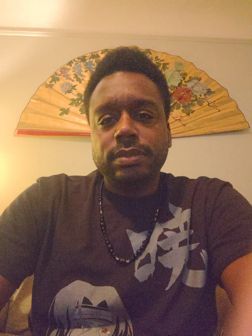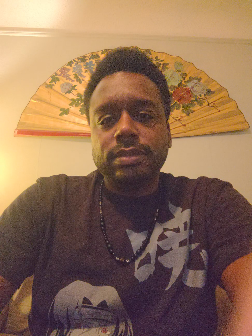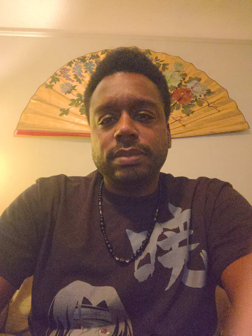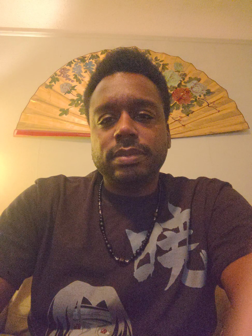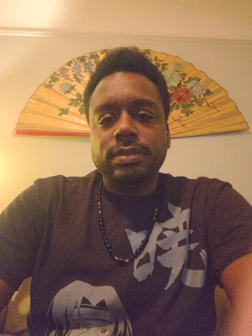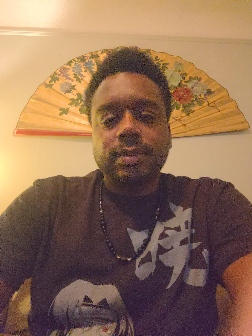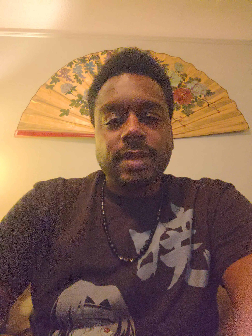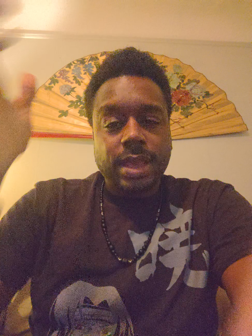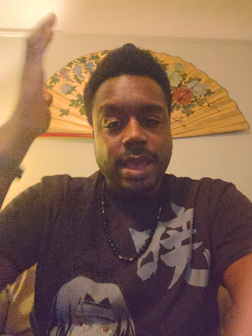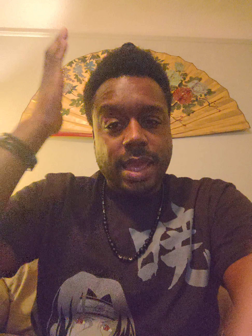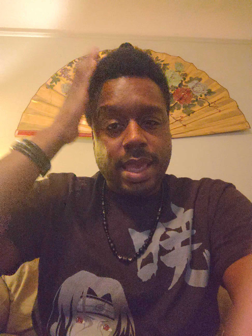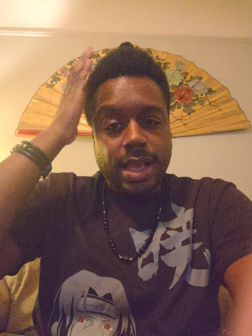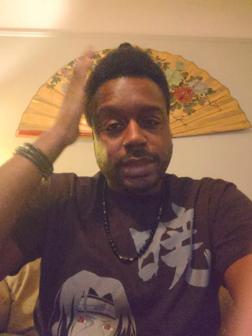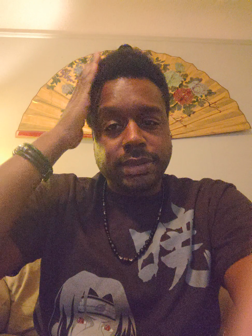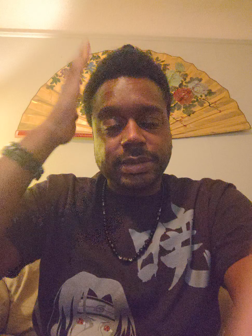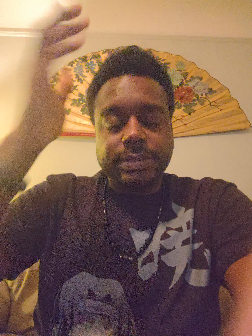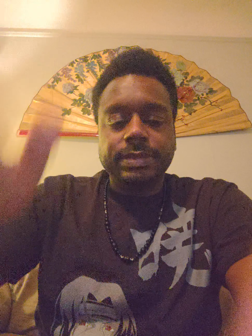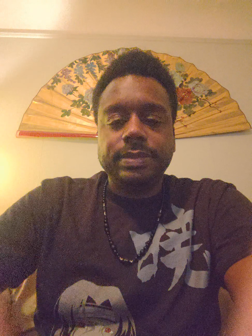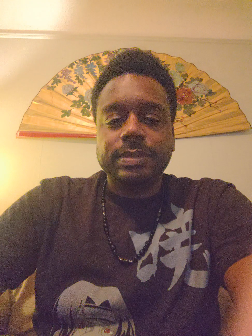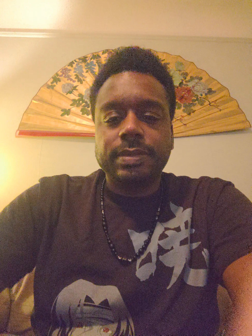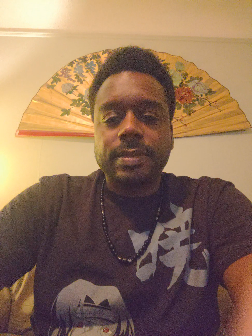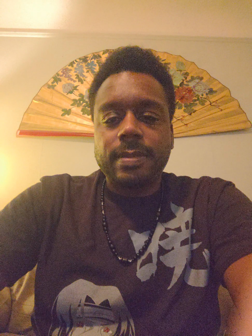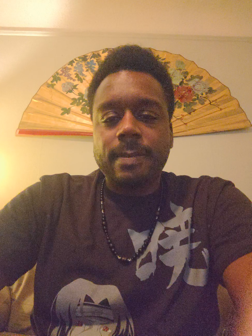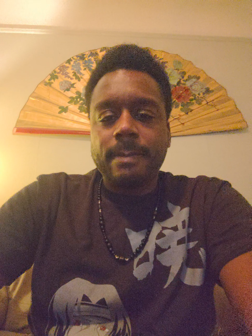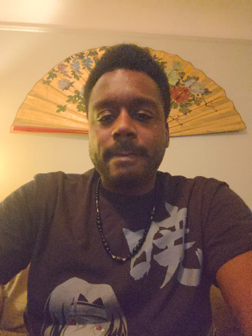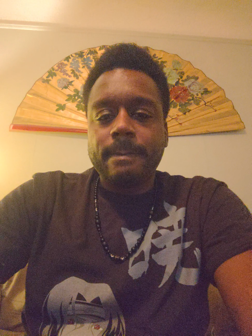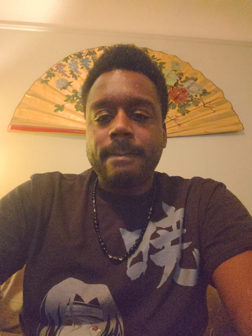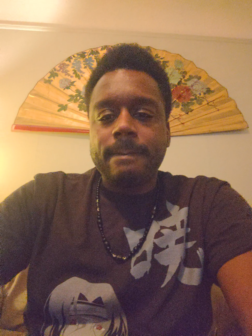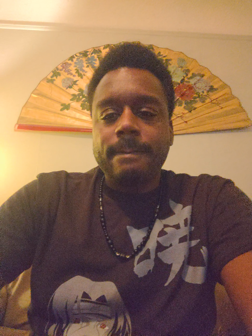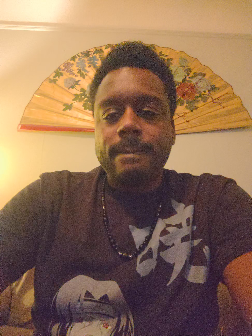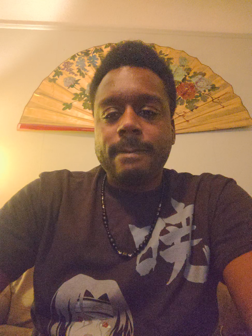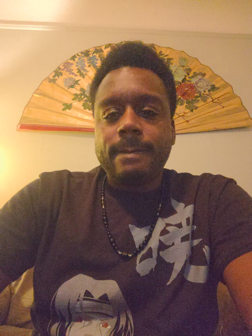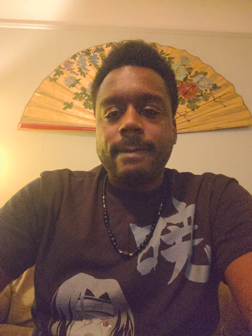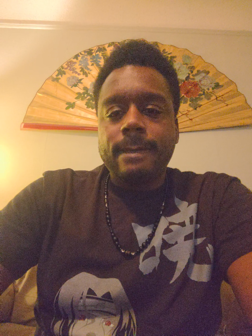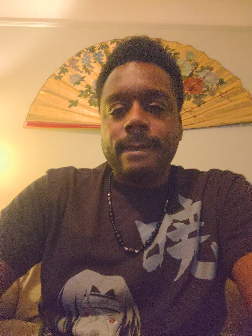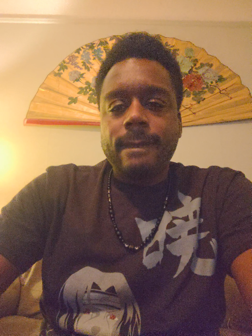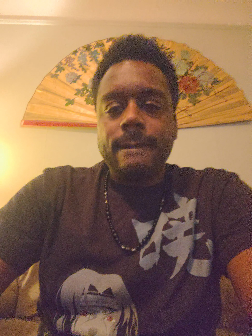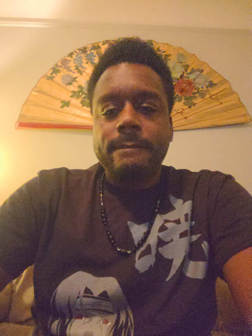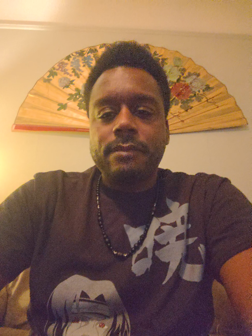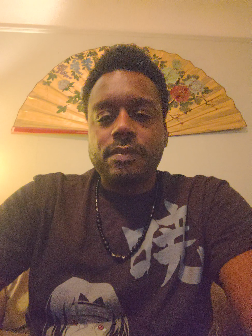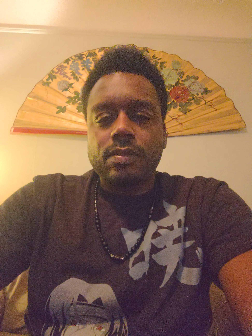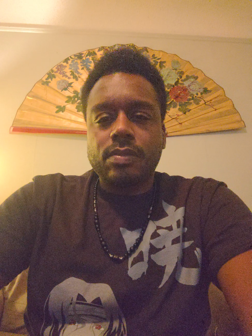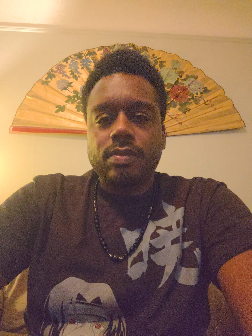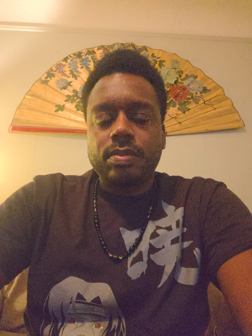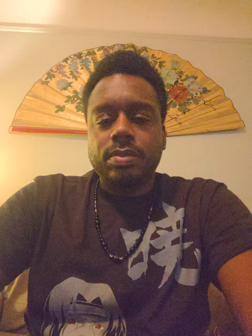hat